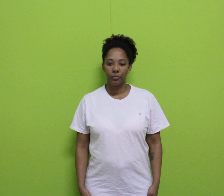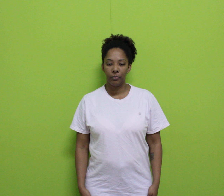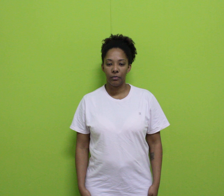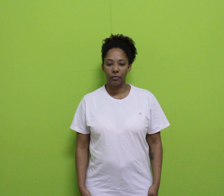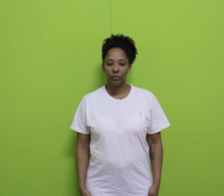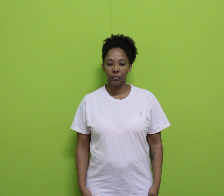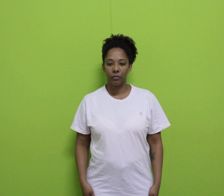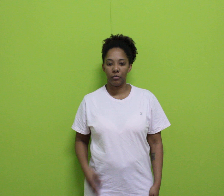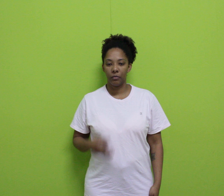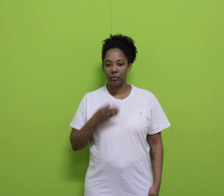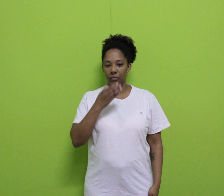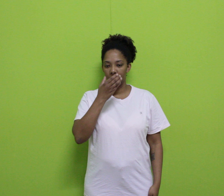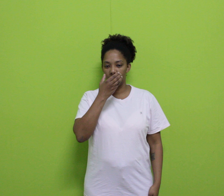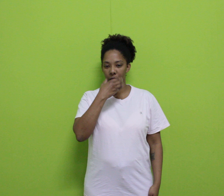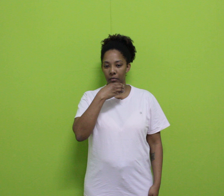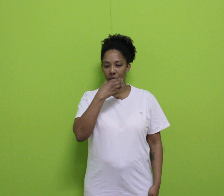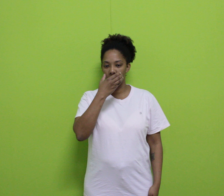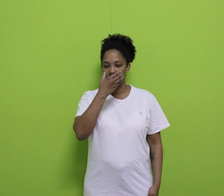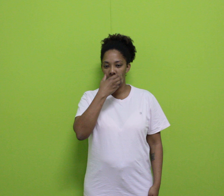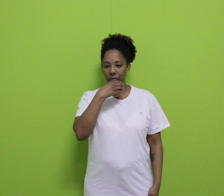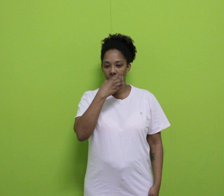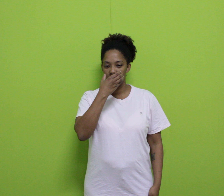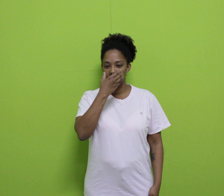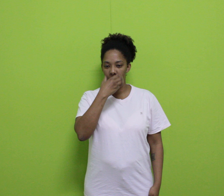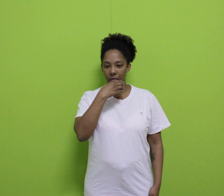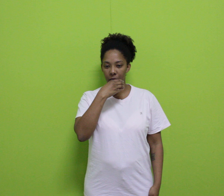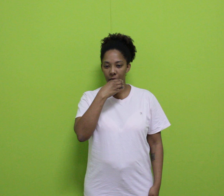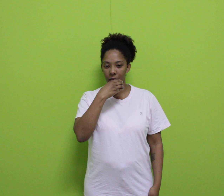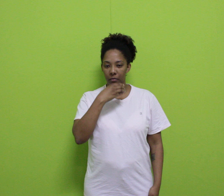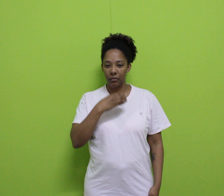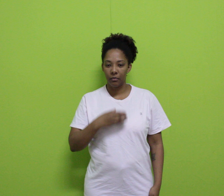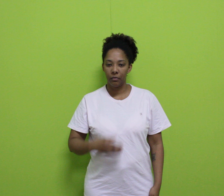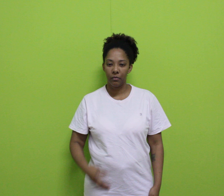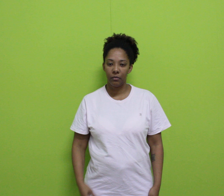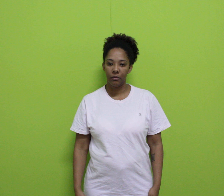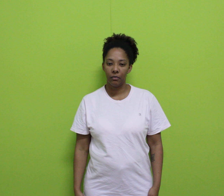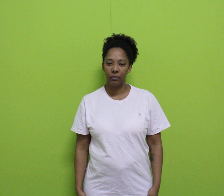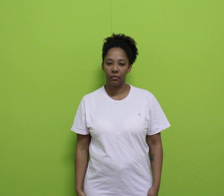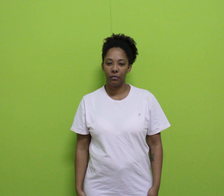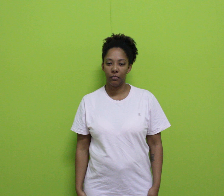maçã